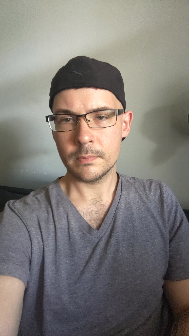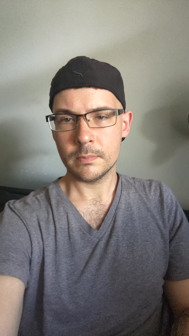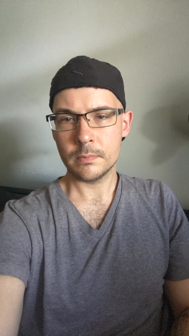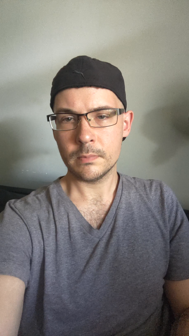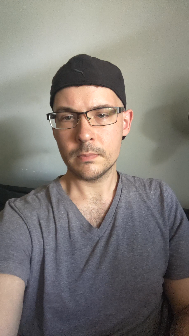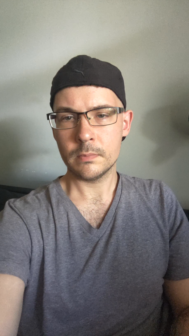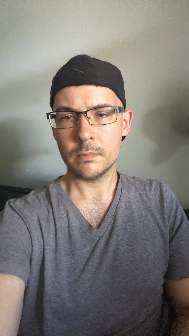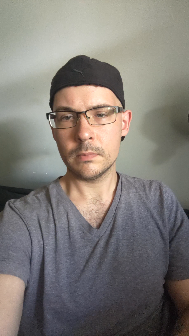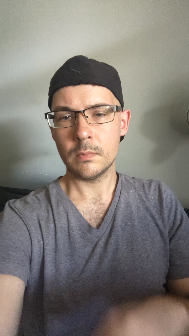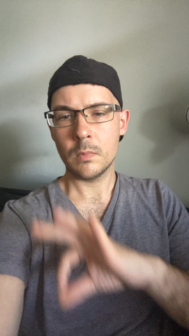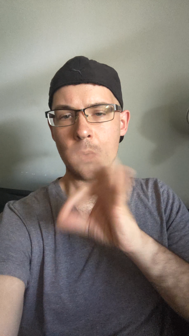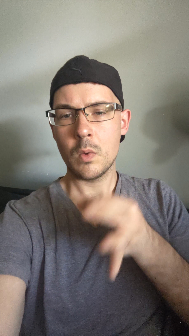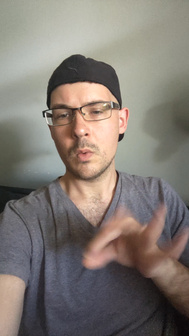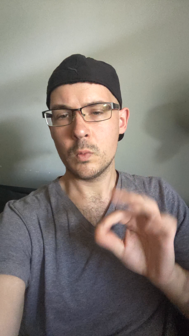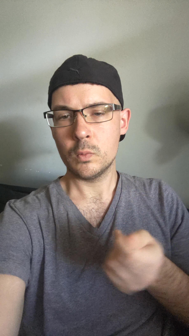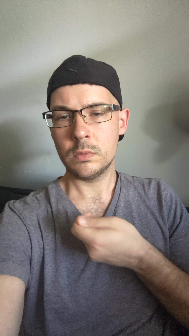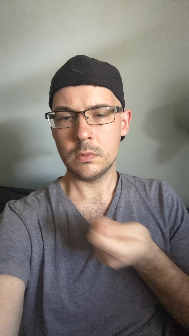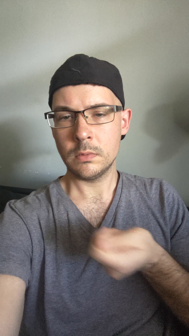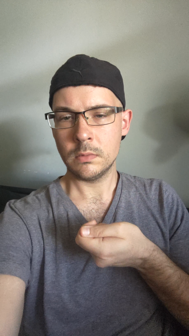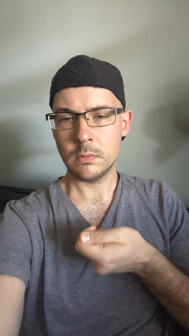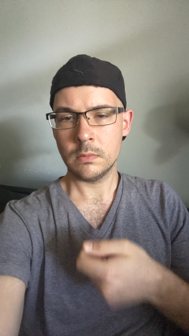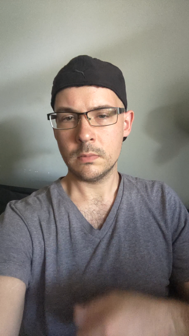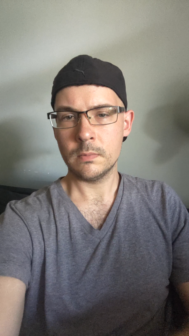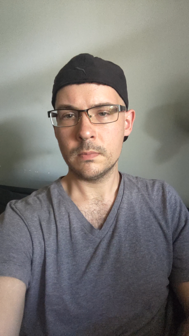hose